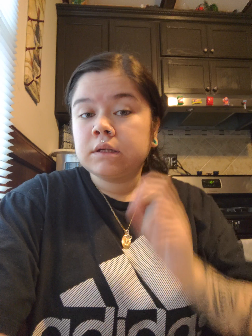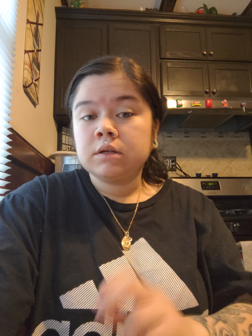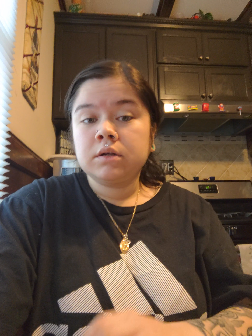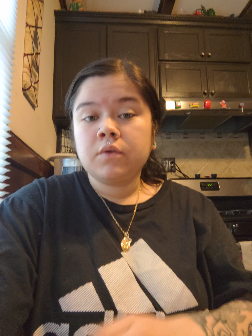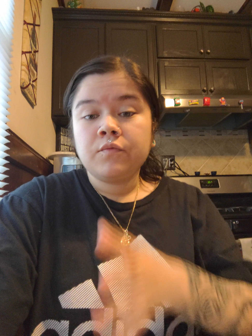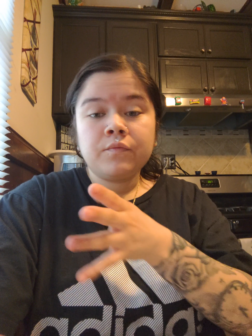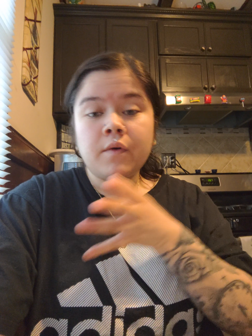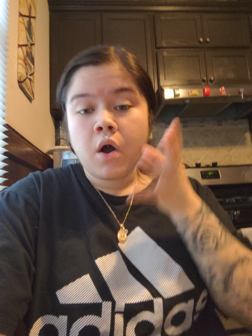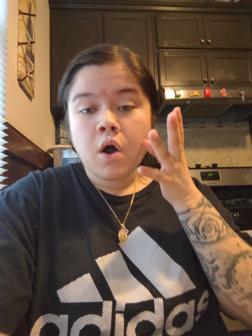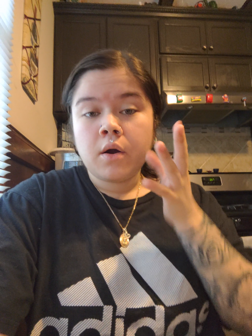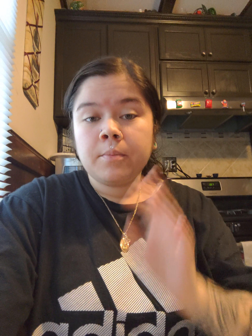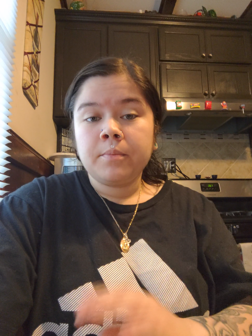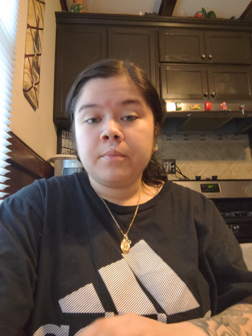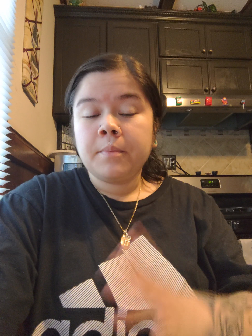farm